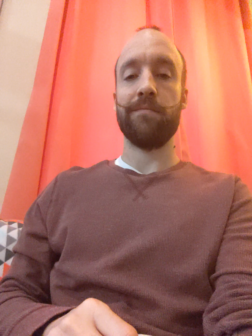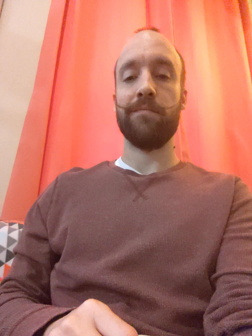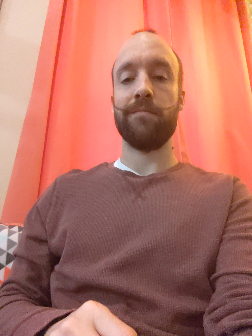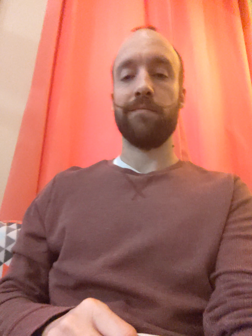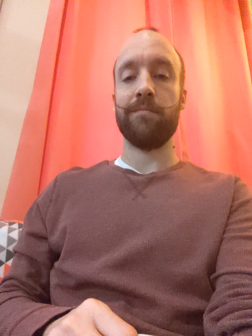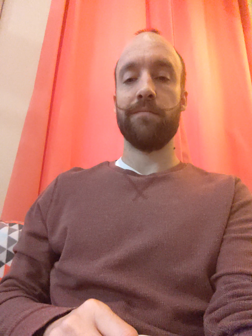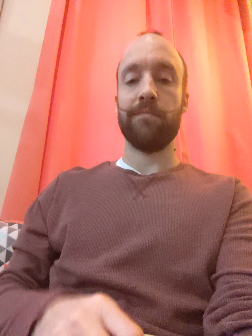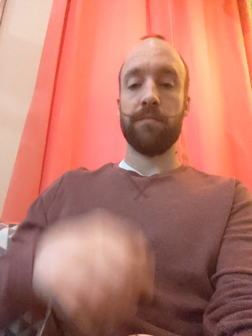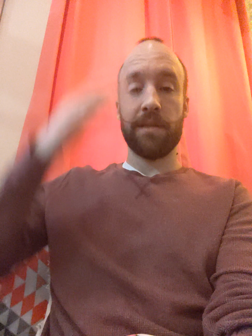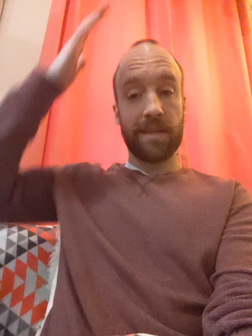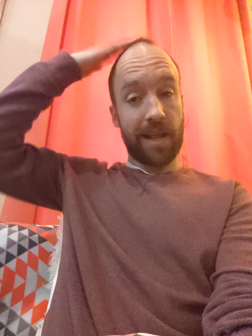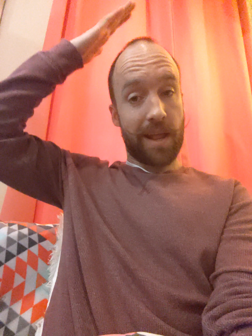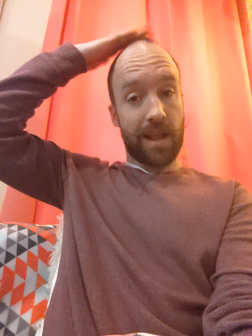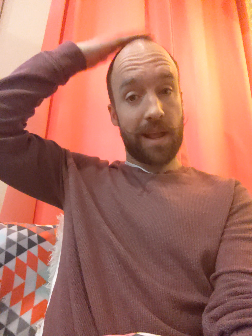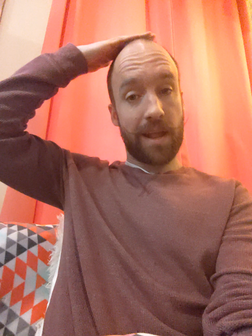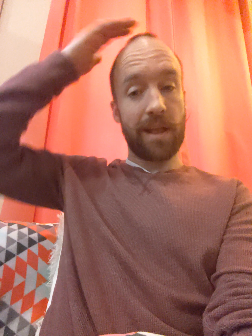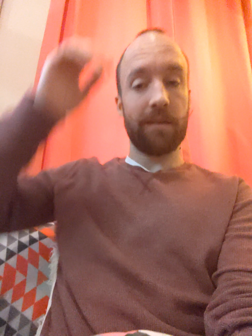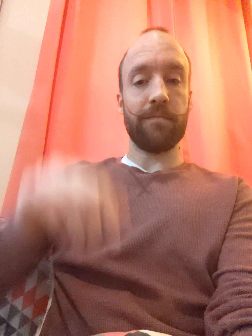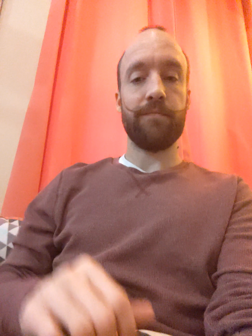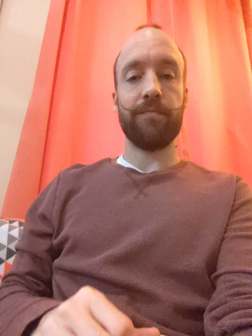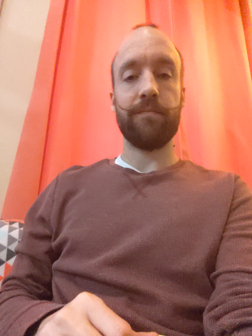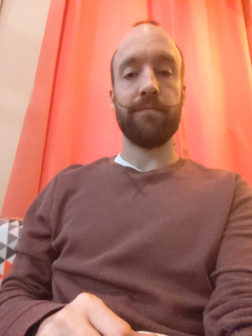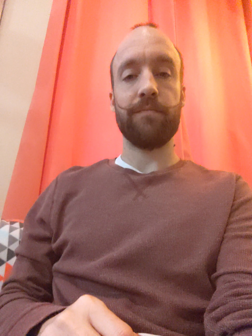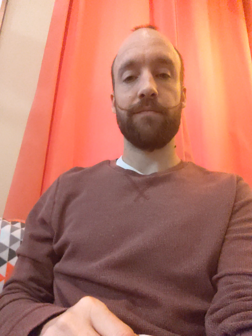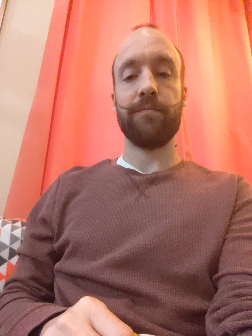hat